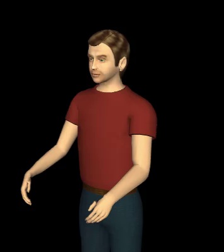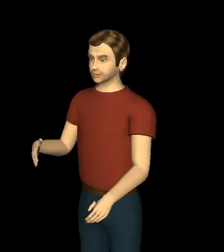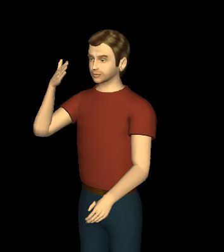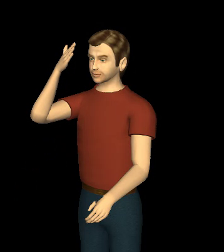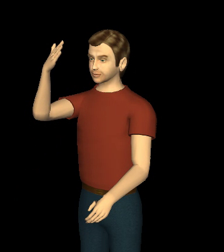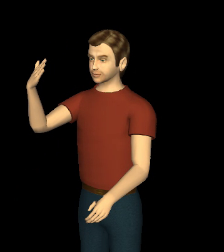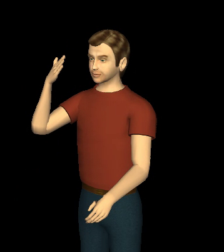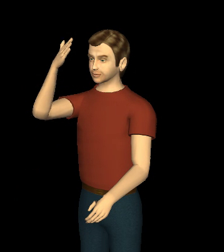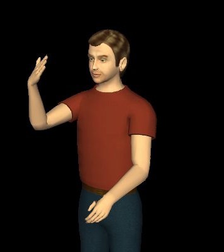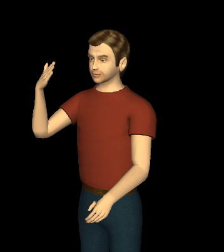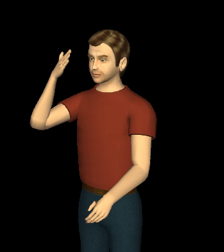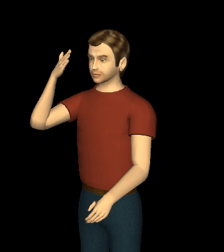حيوان